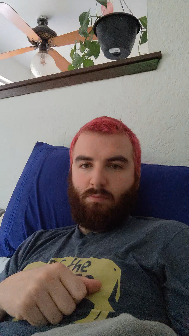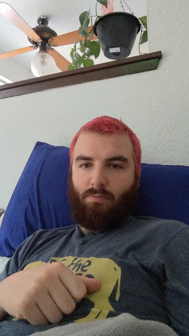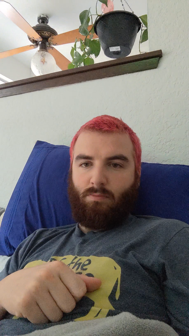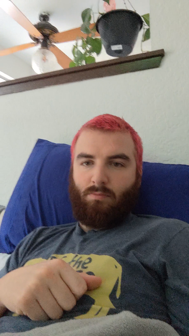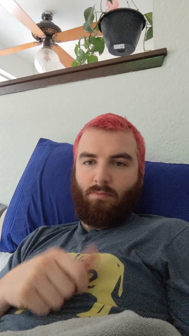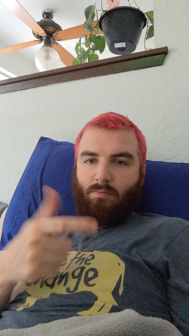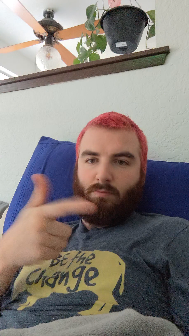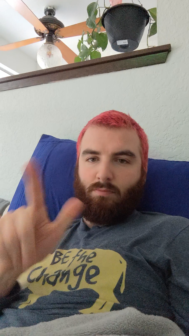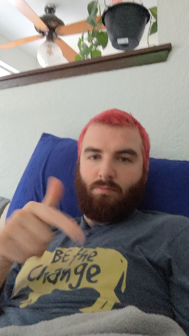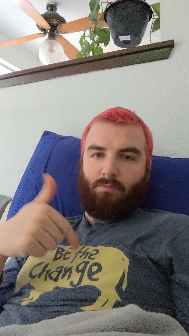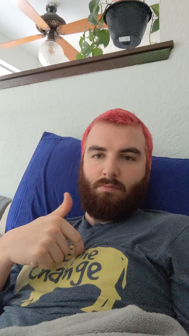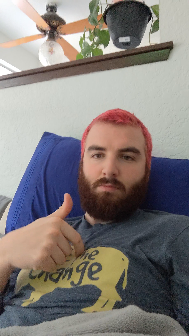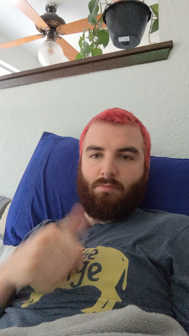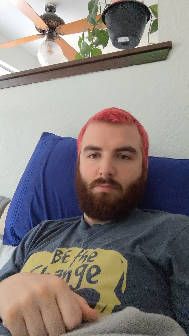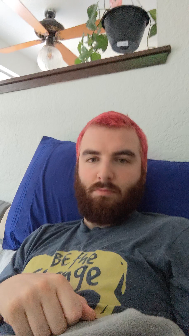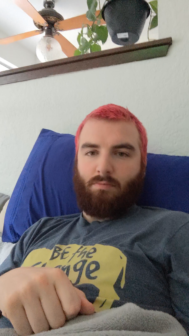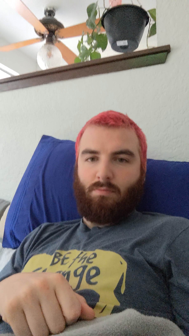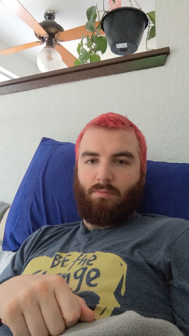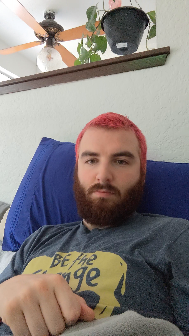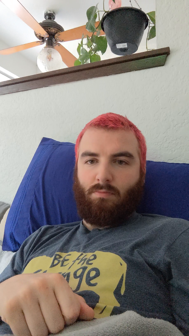let me